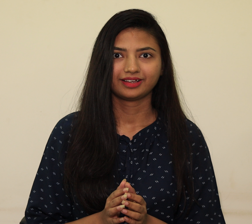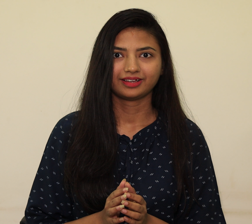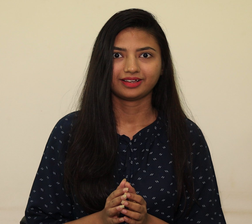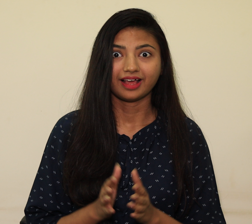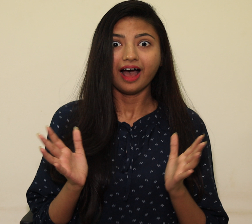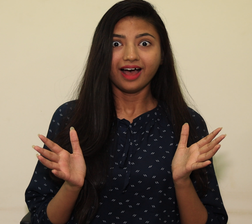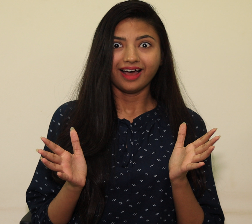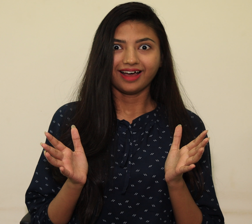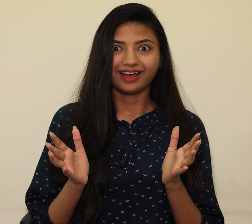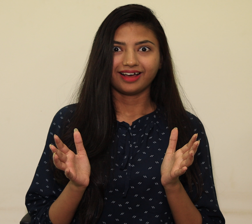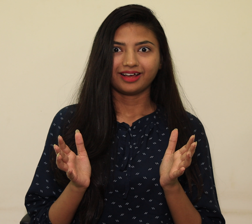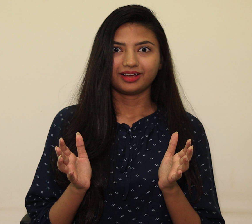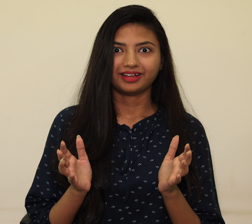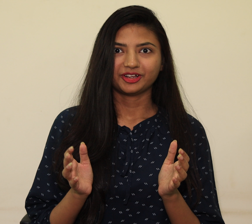surprise